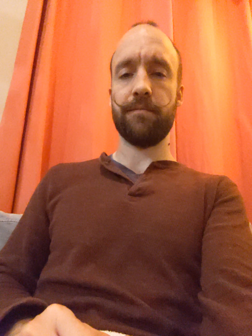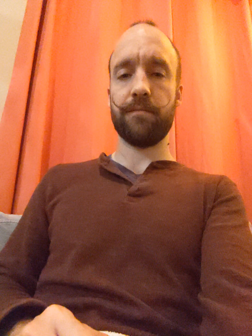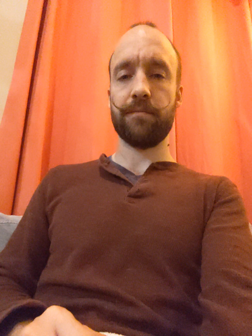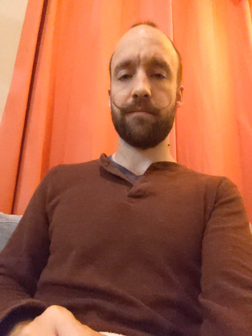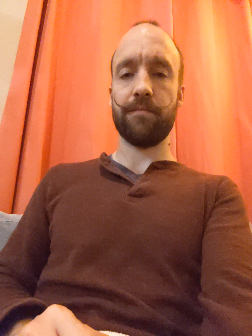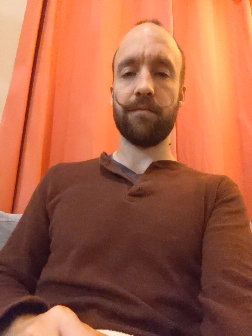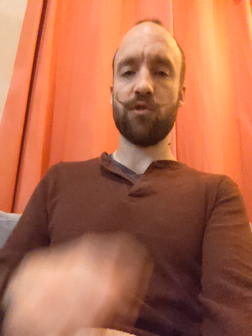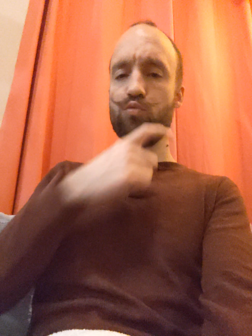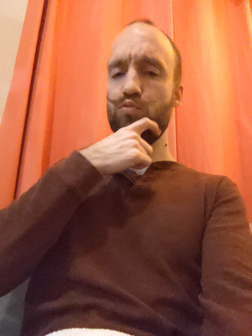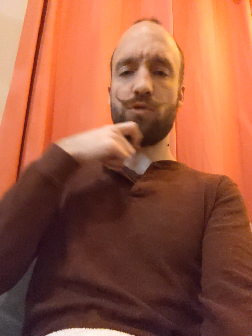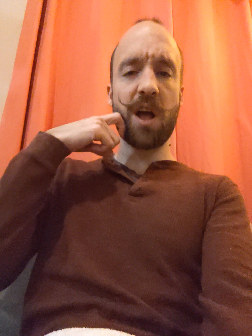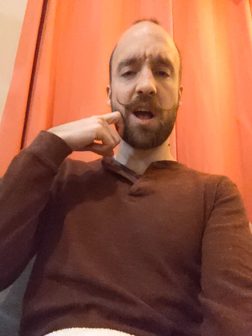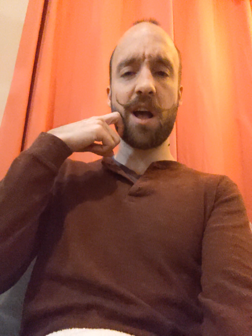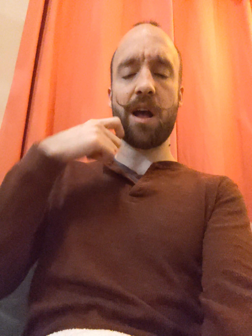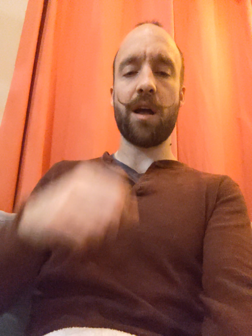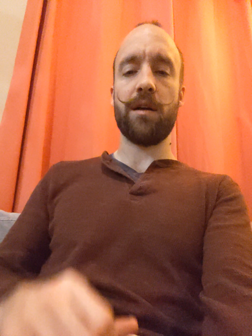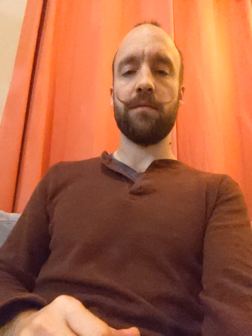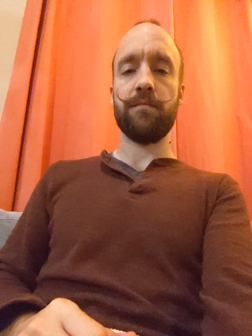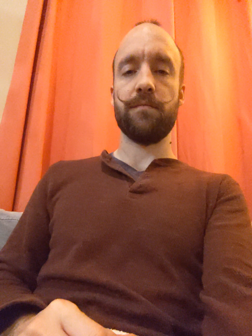dry